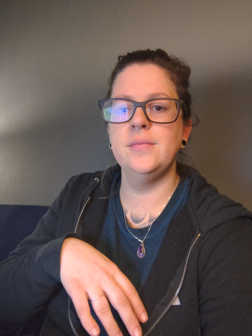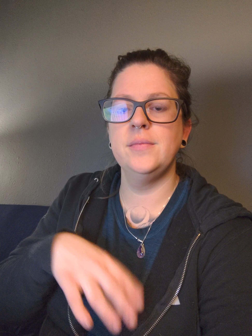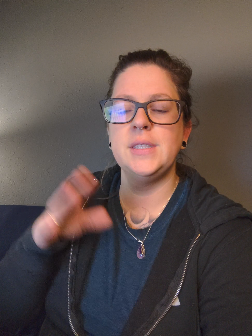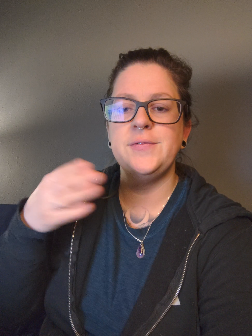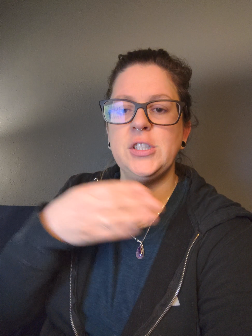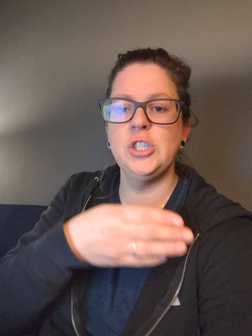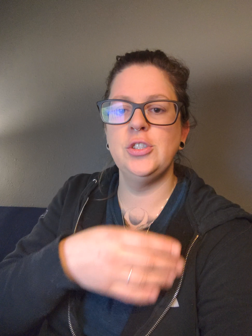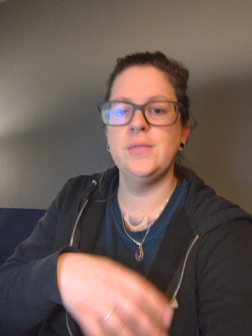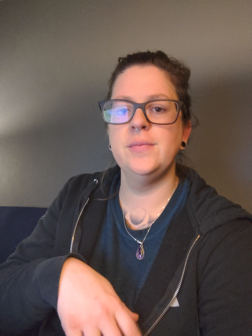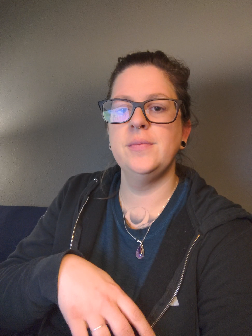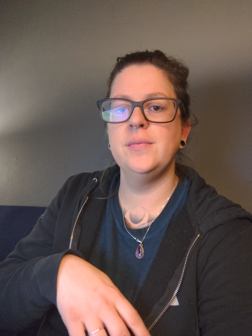fish